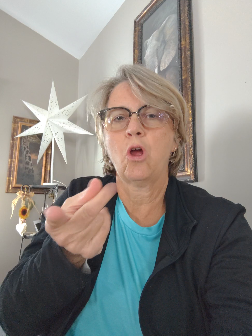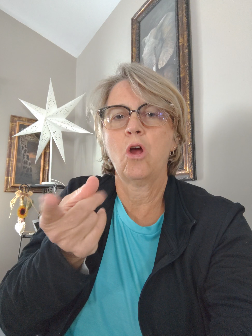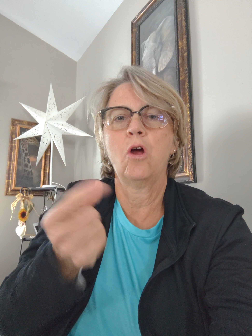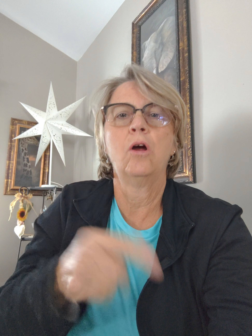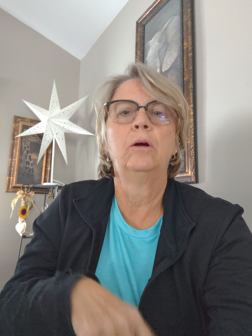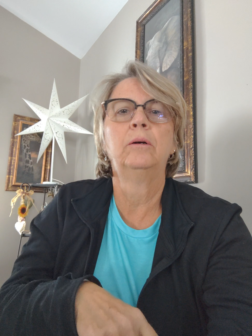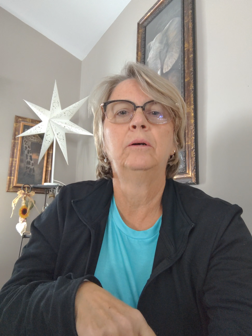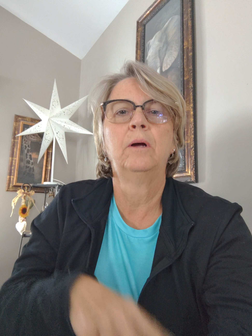dog